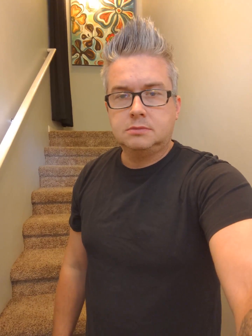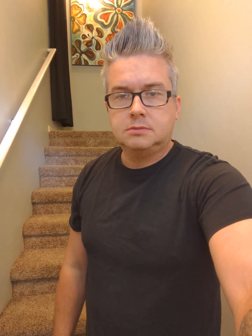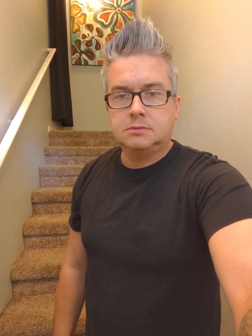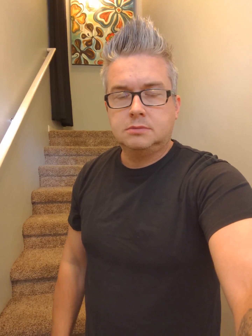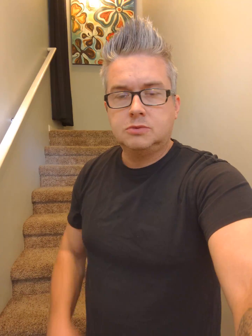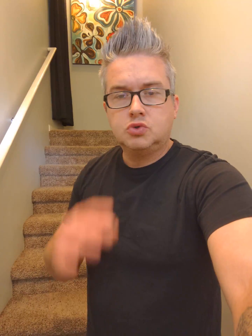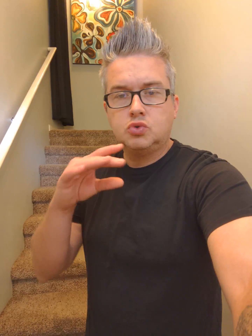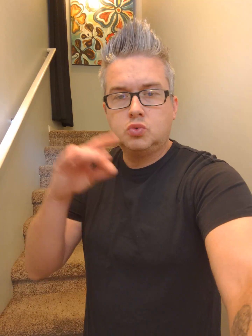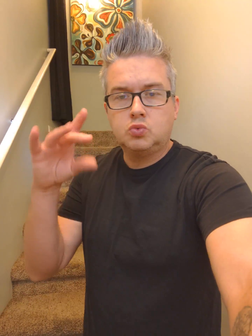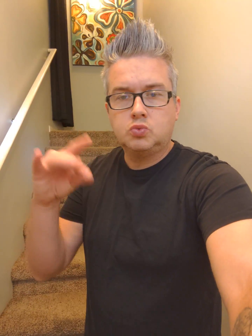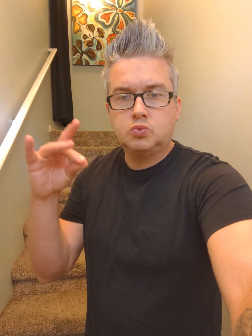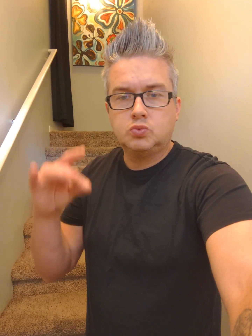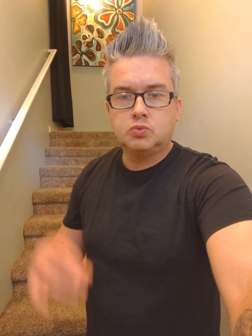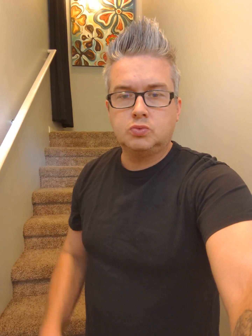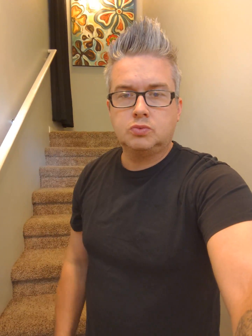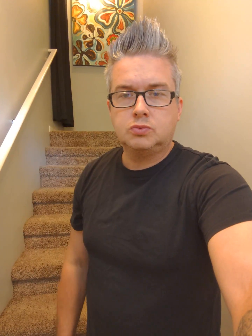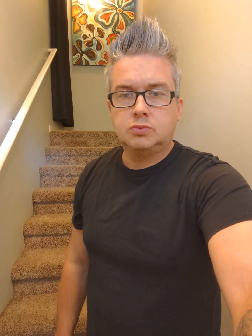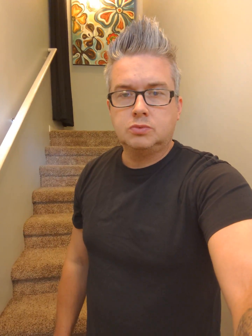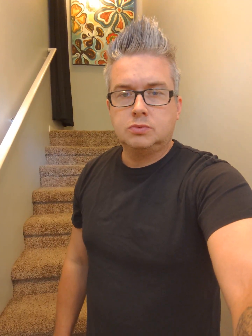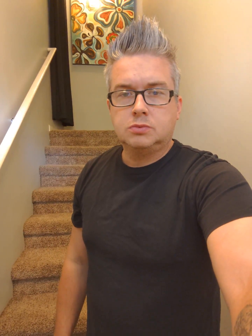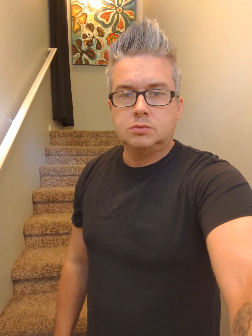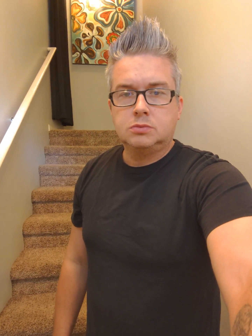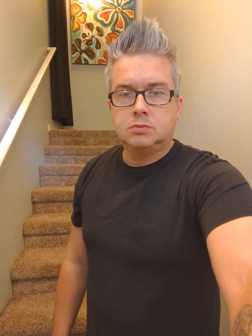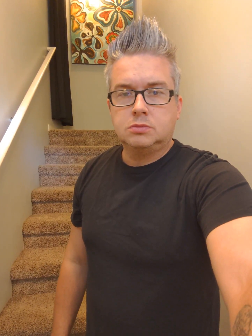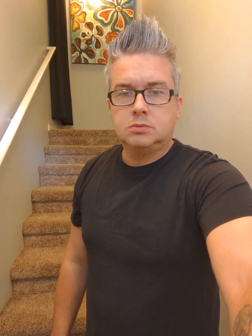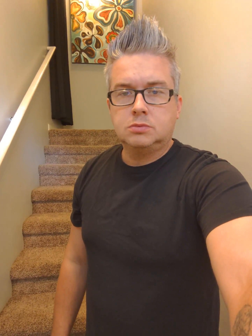choose